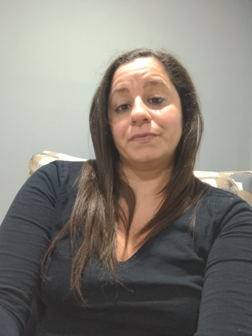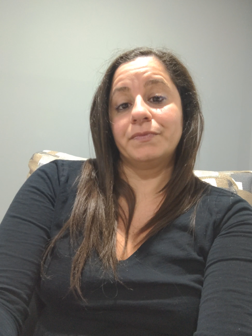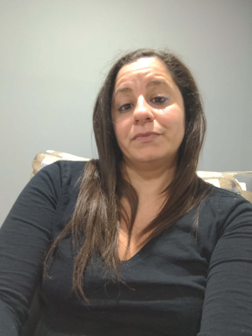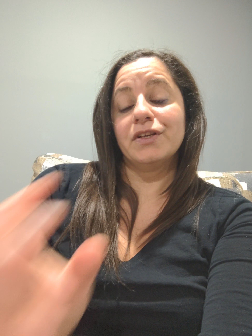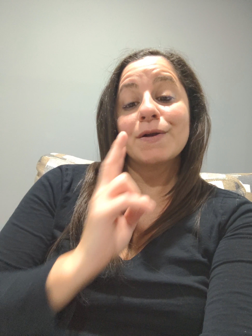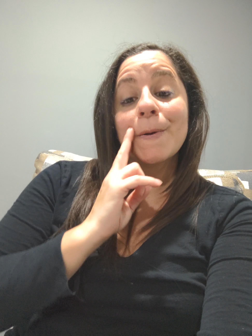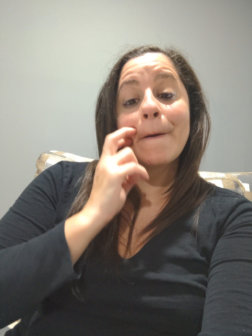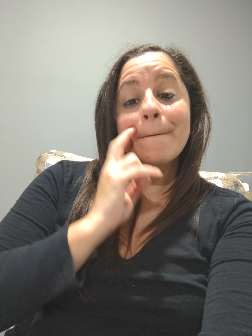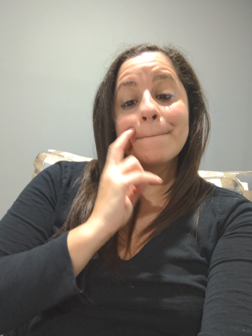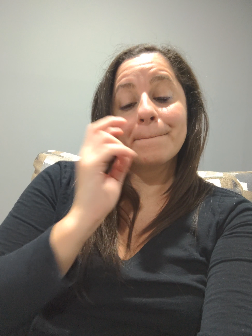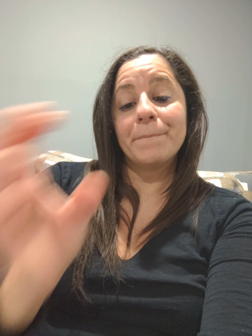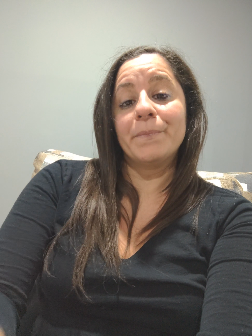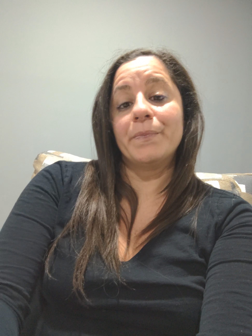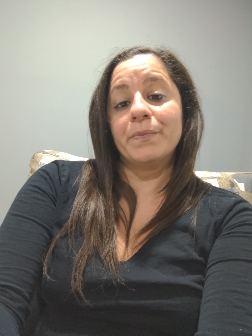gum